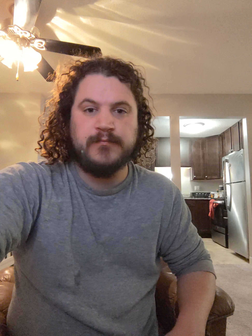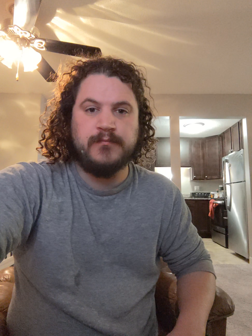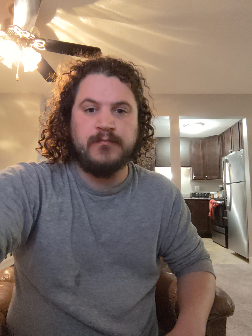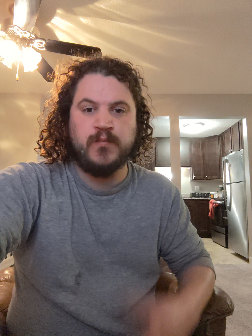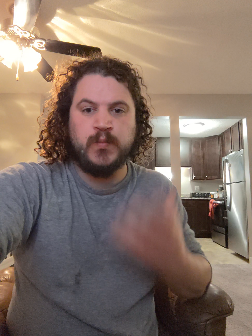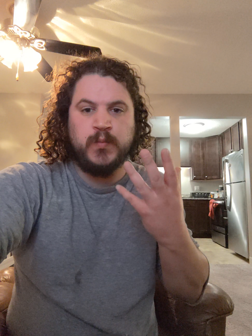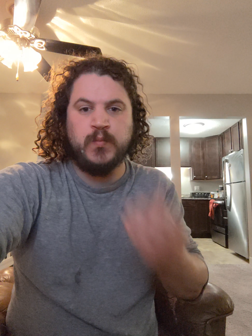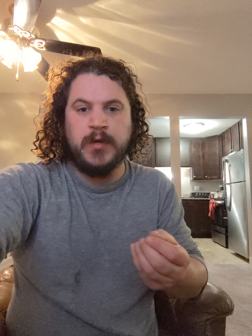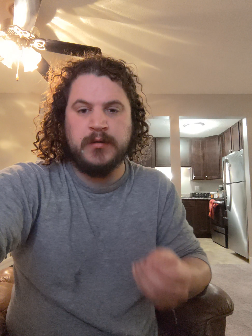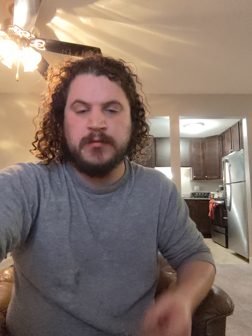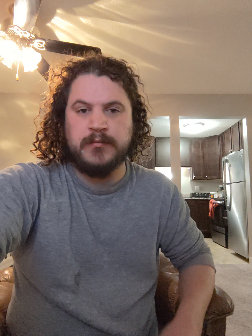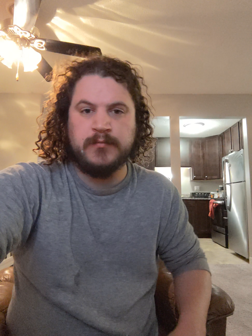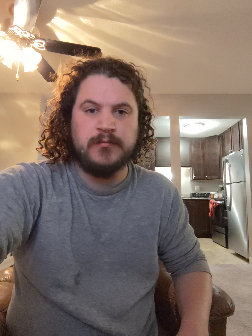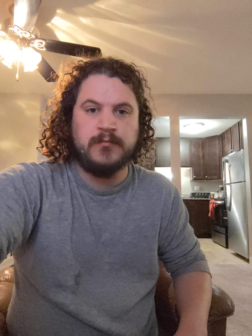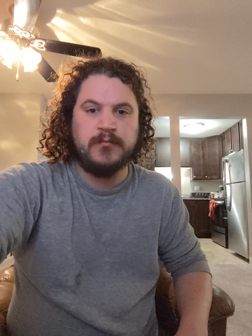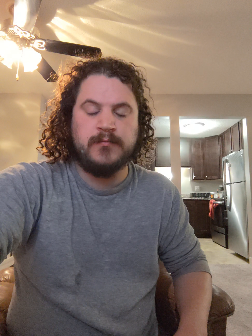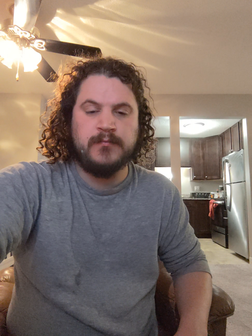wet